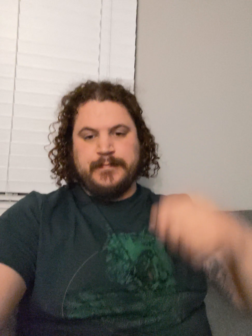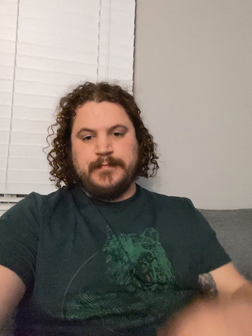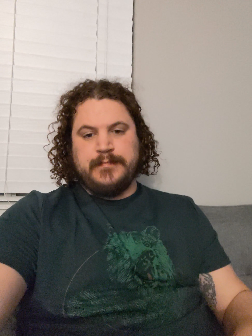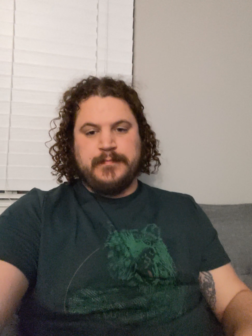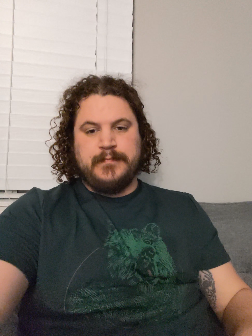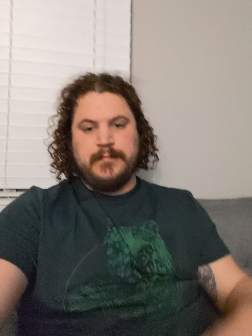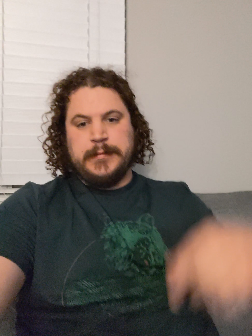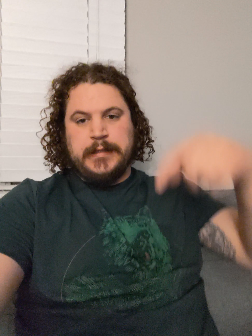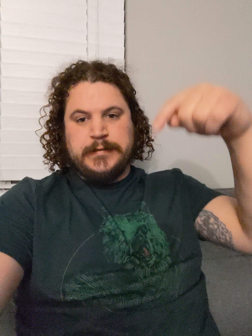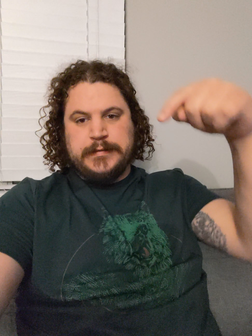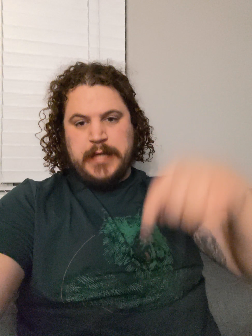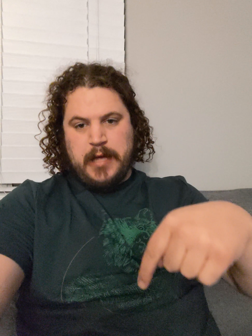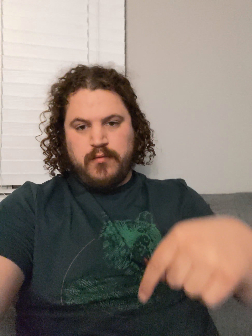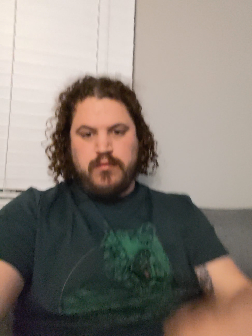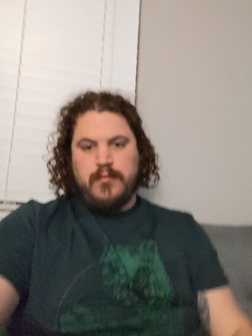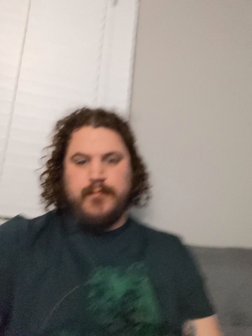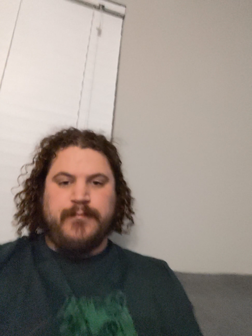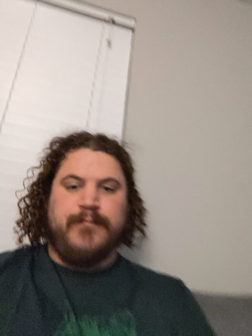down